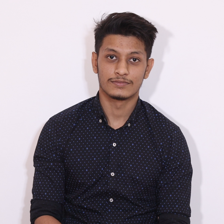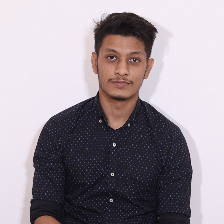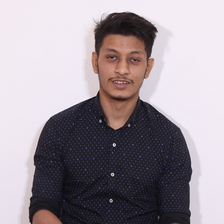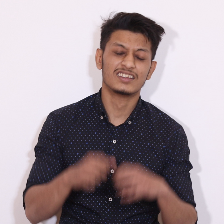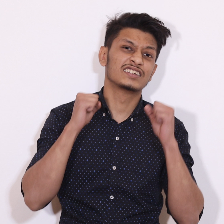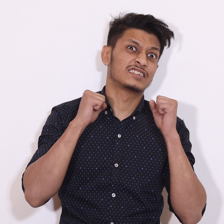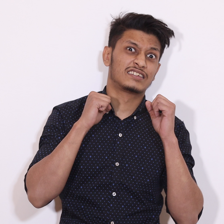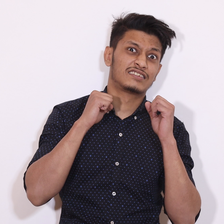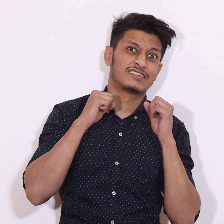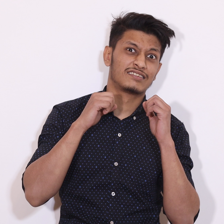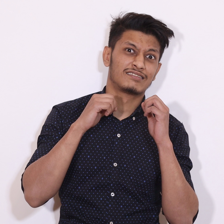scared